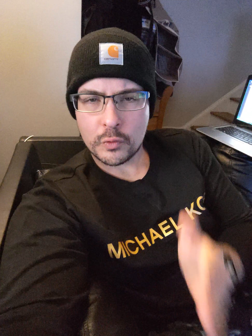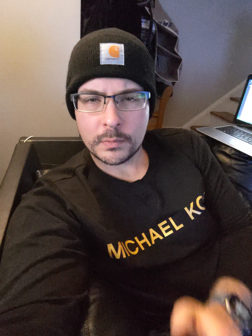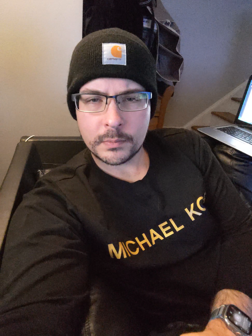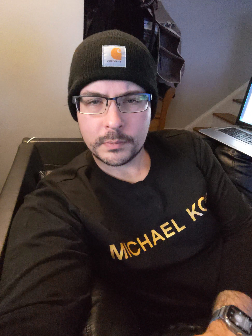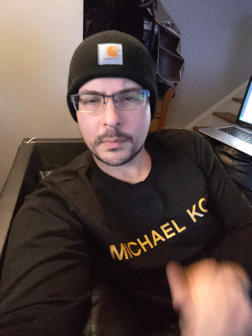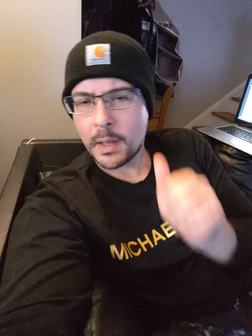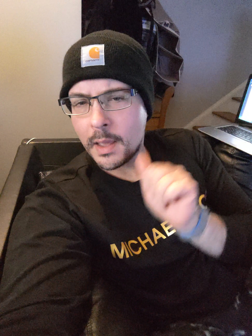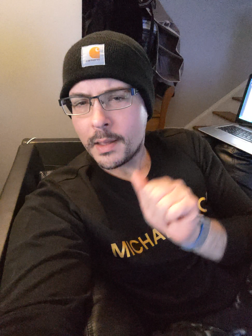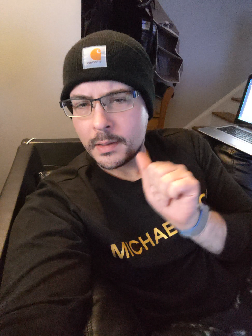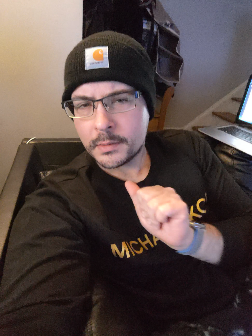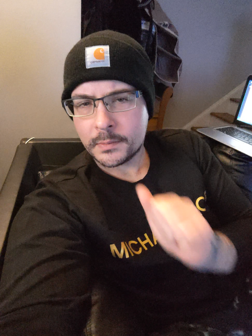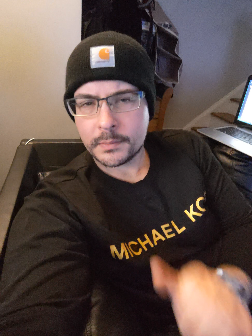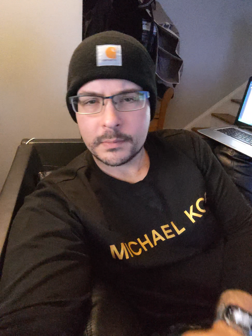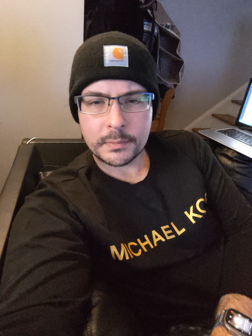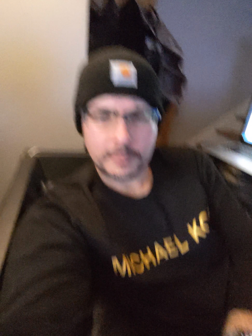aunt